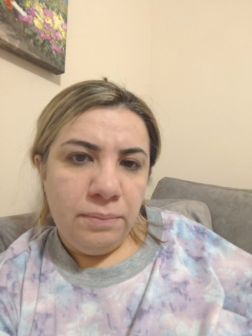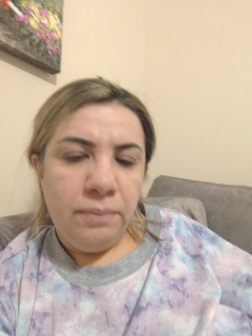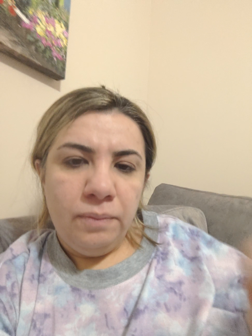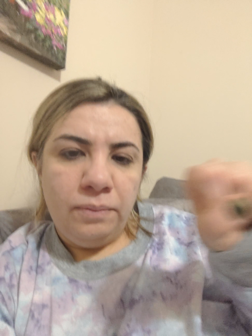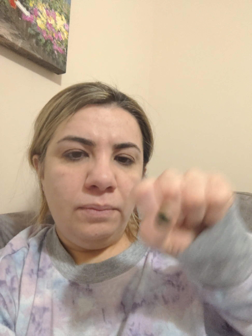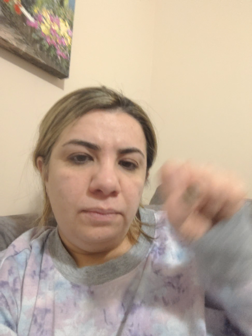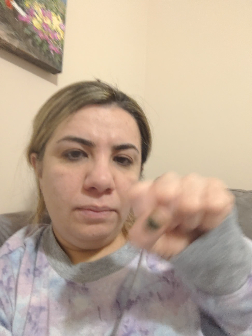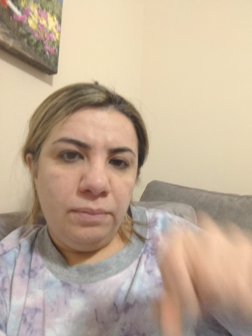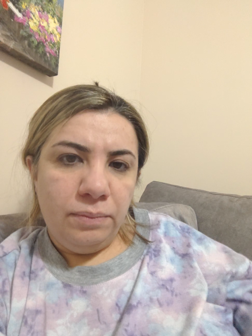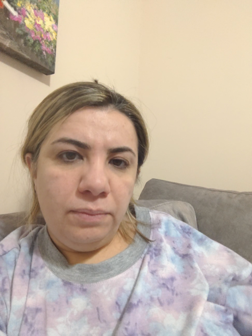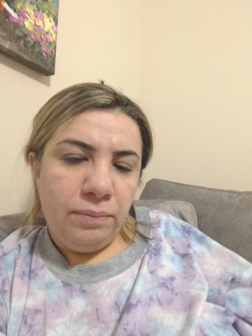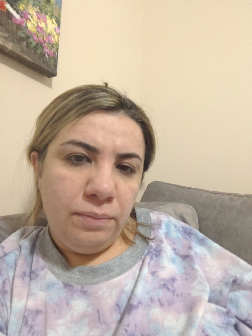shoe